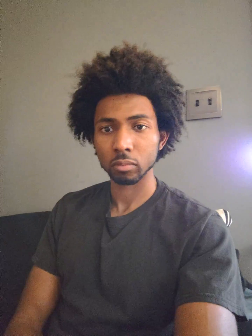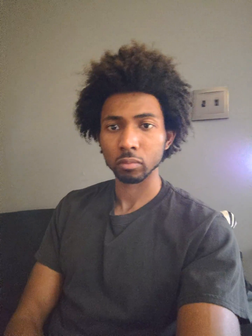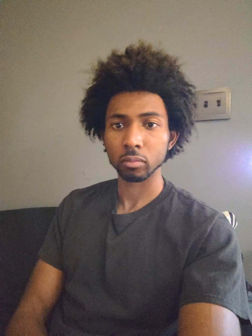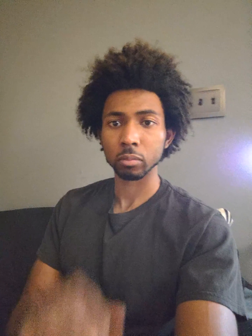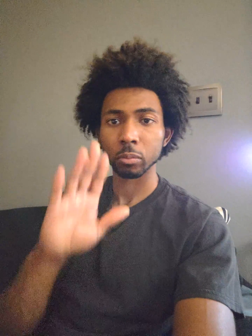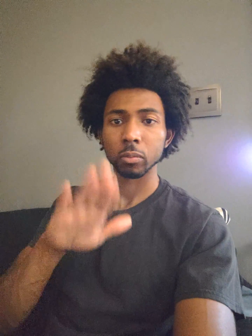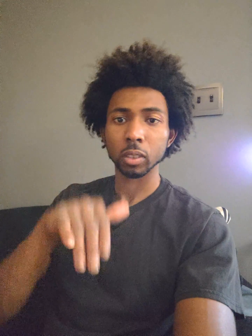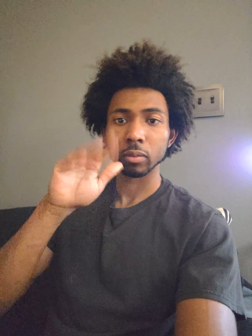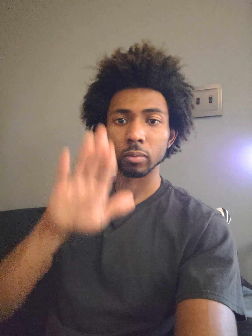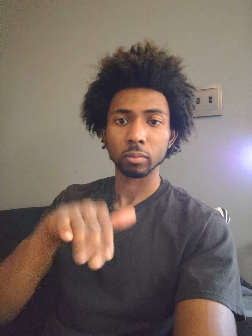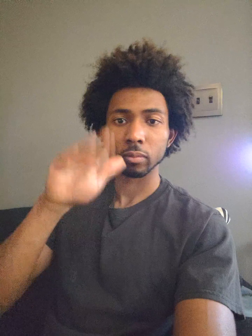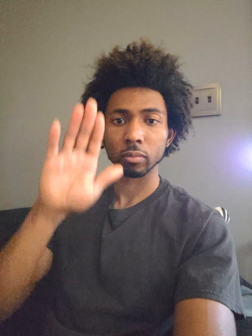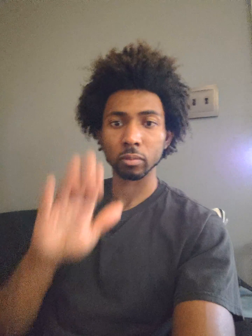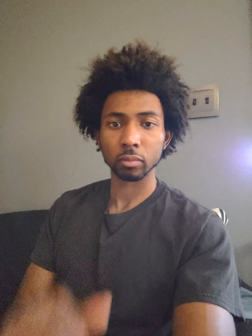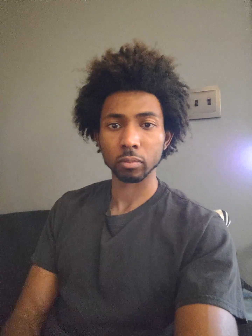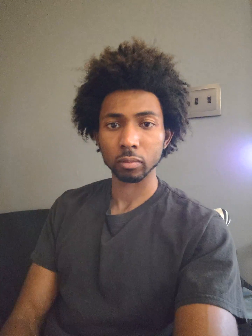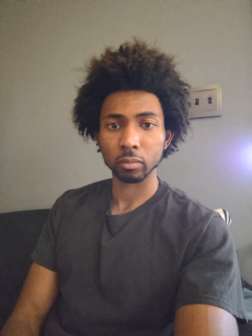paint